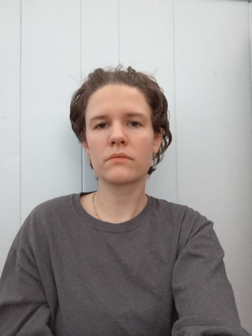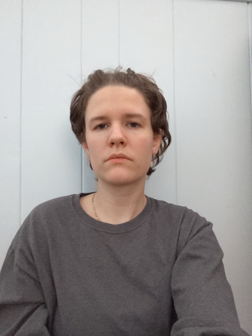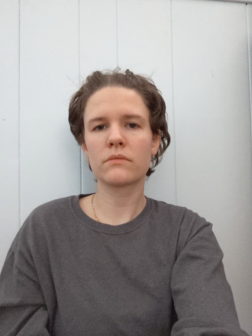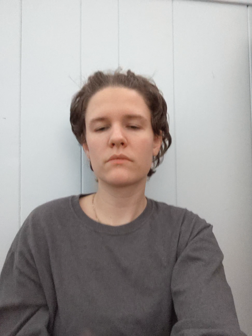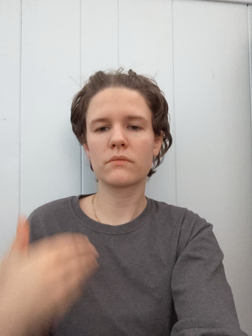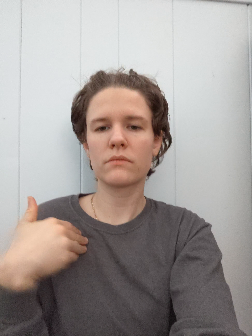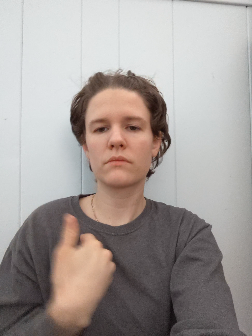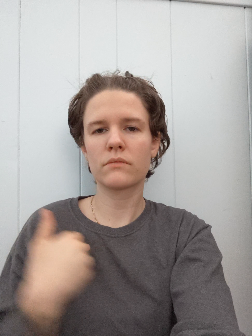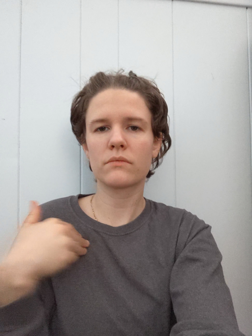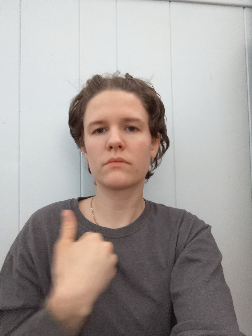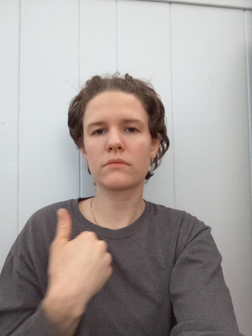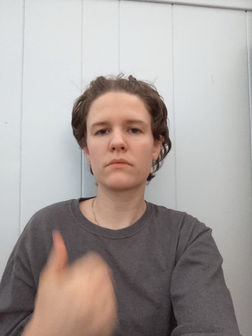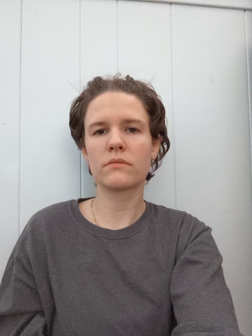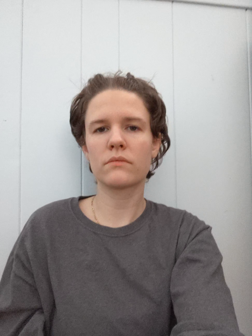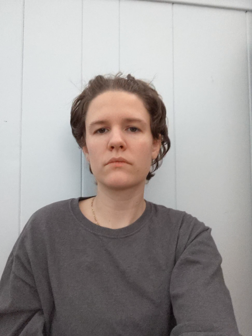animal